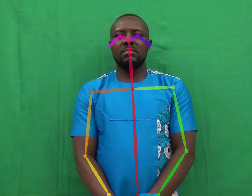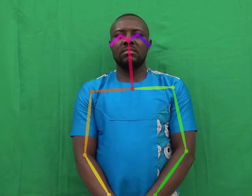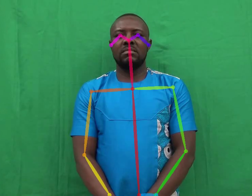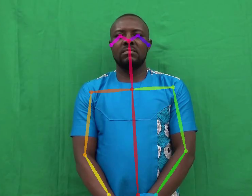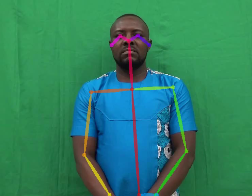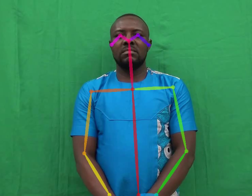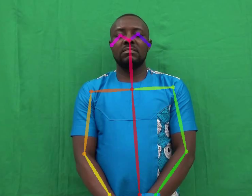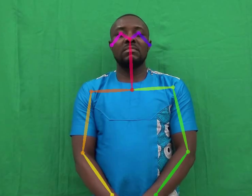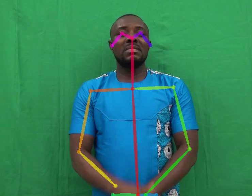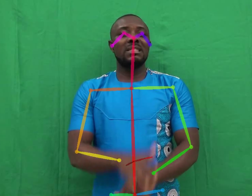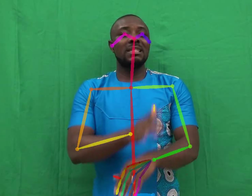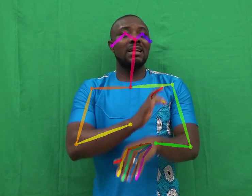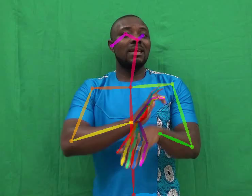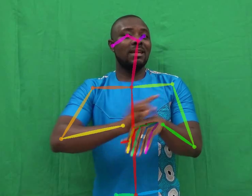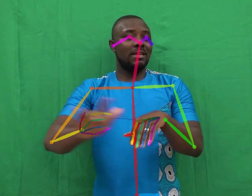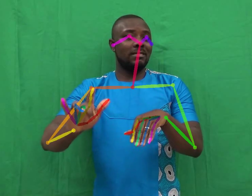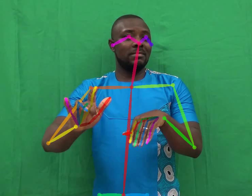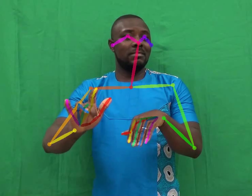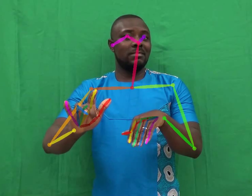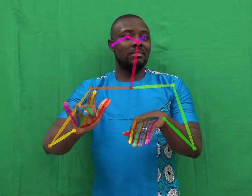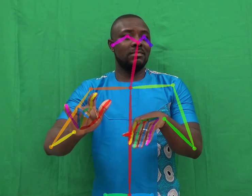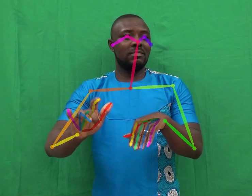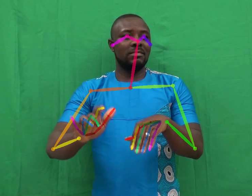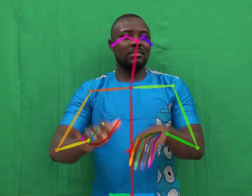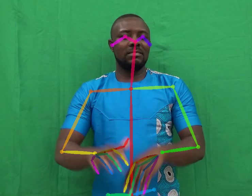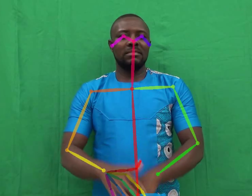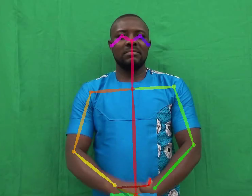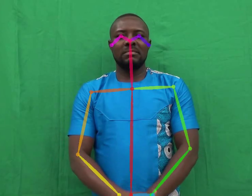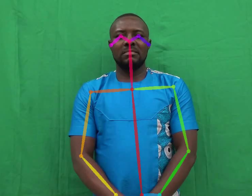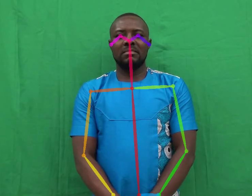empty